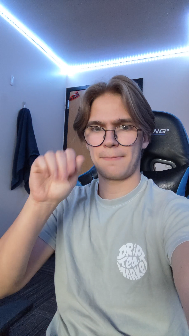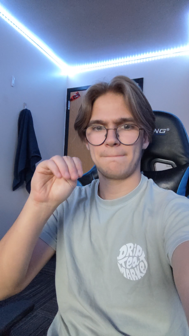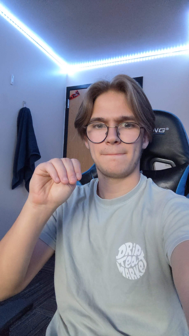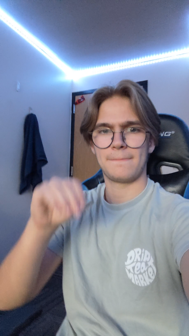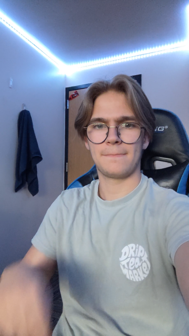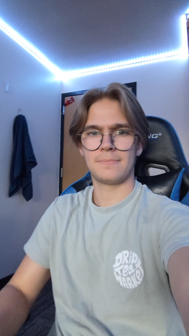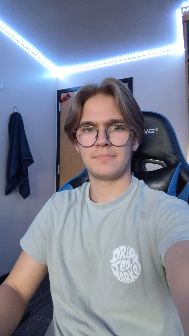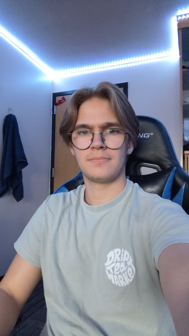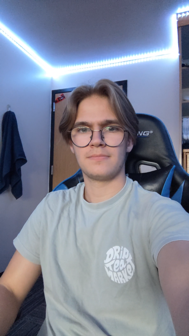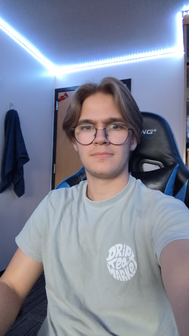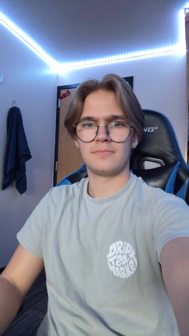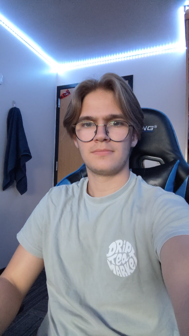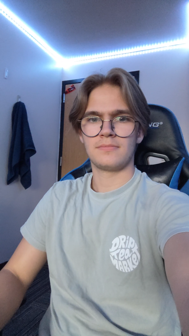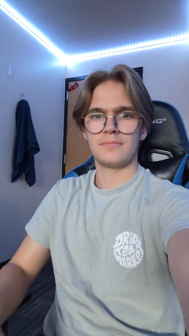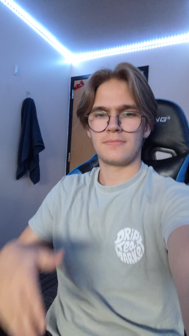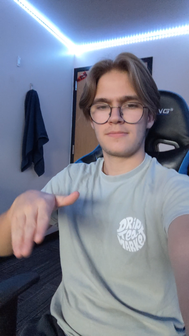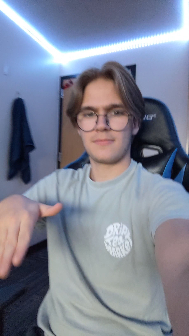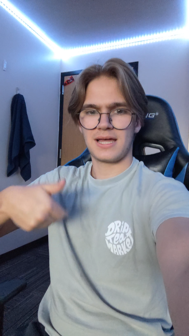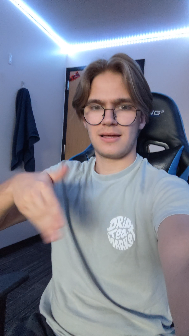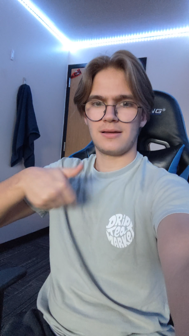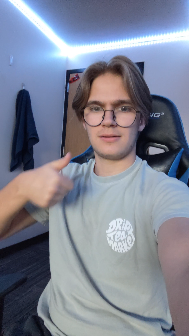pants